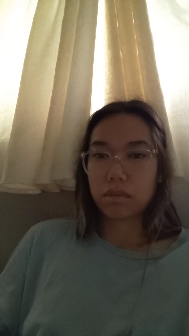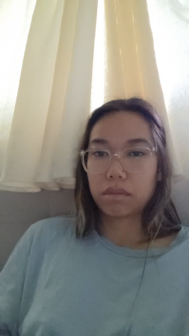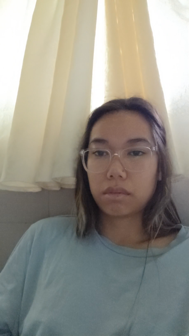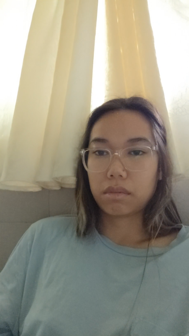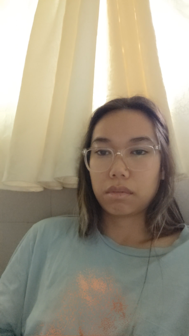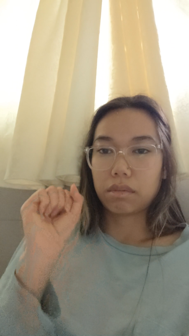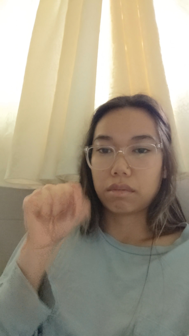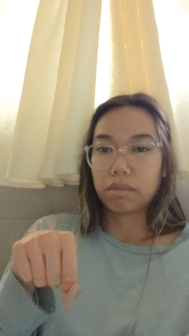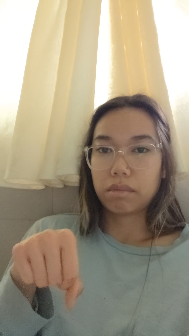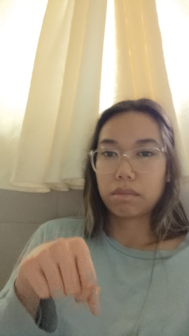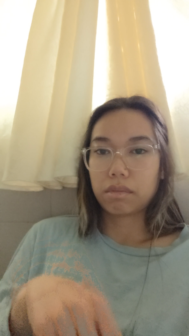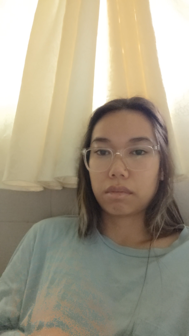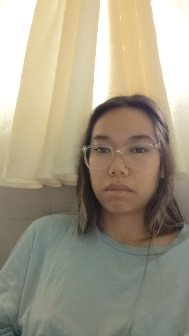could